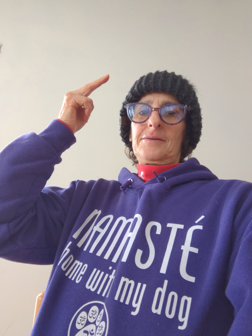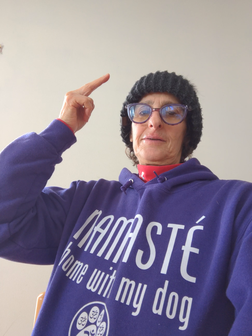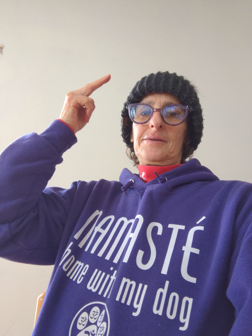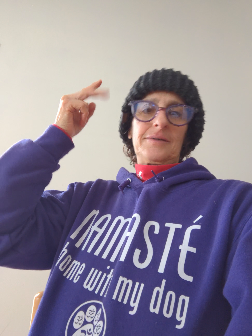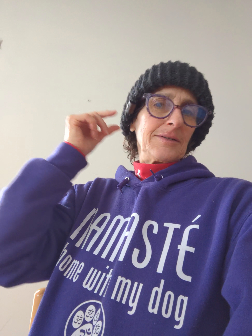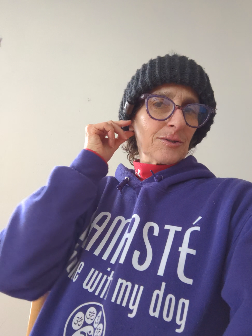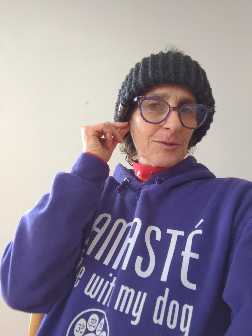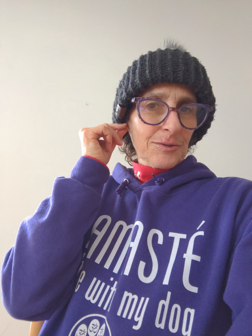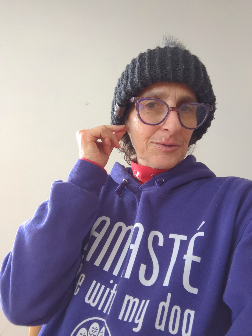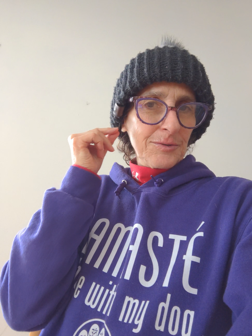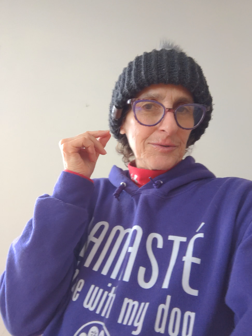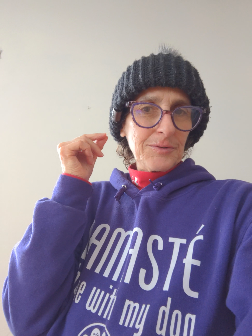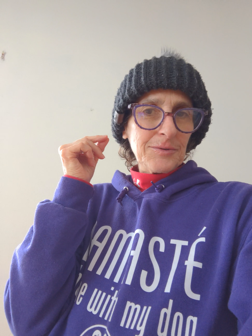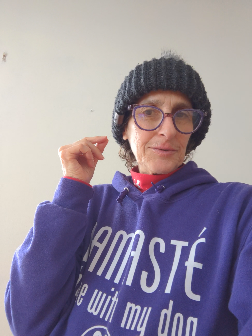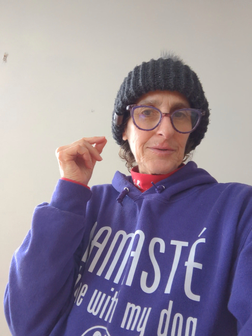ear